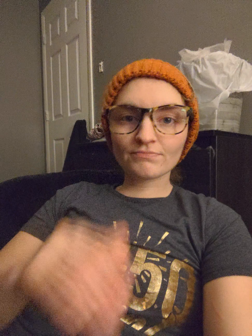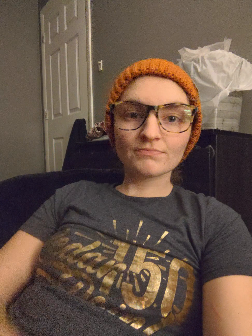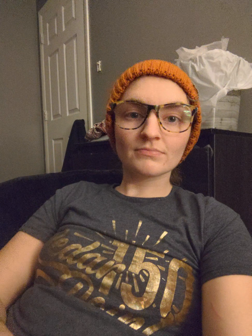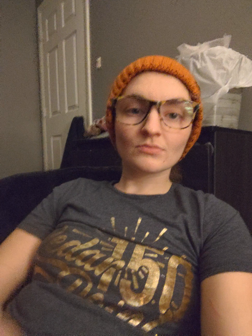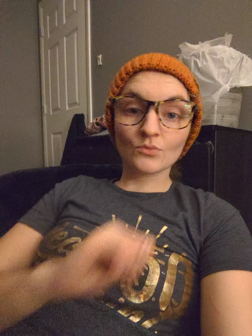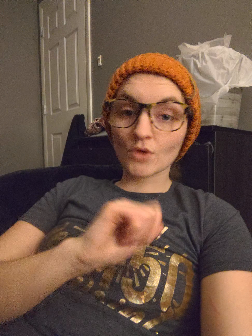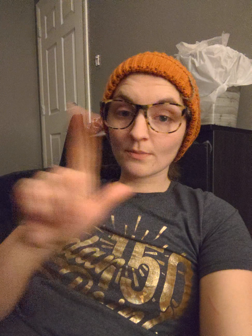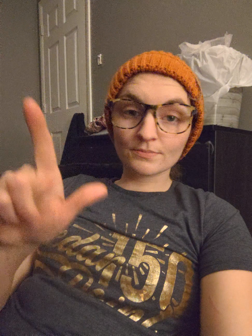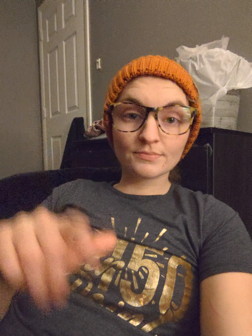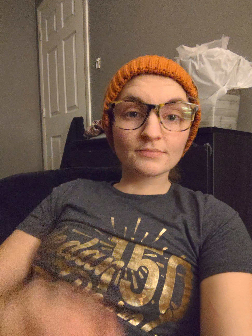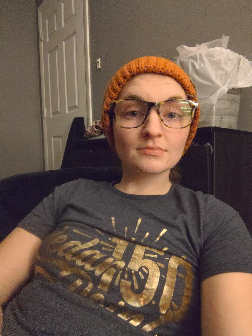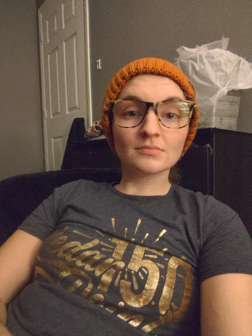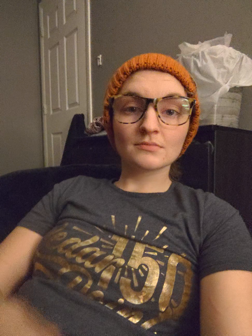all